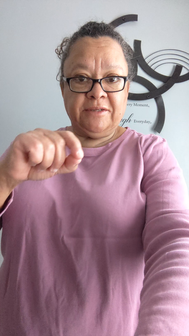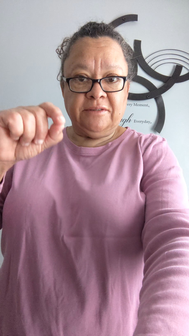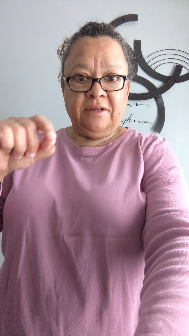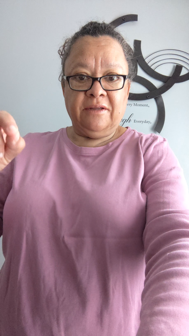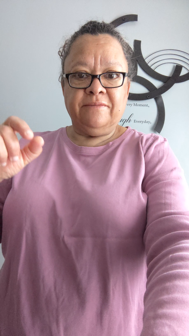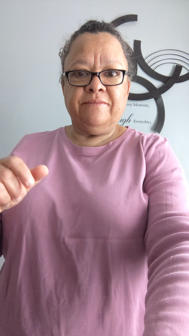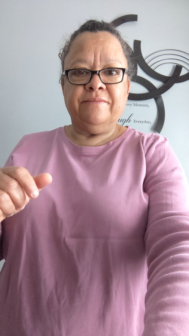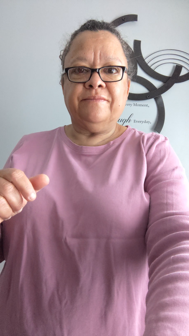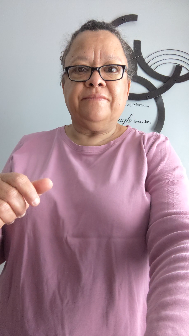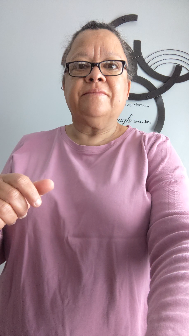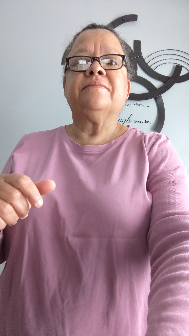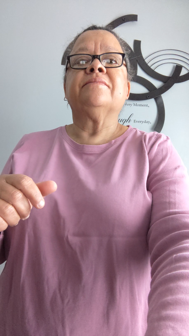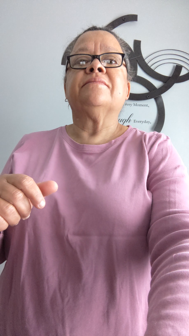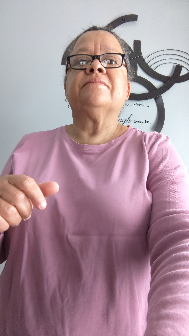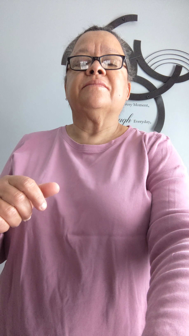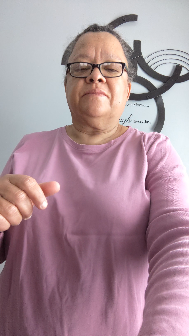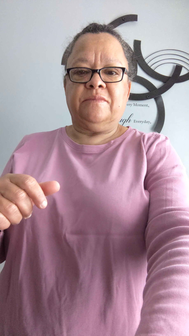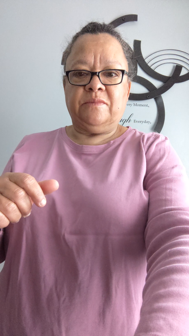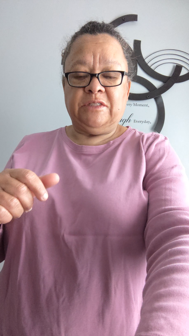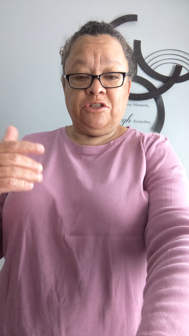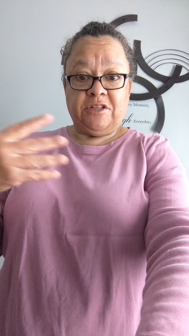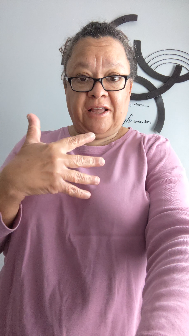scared